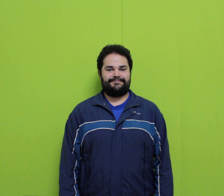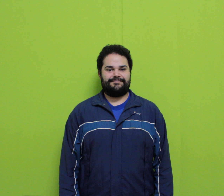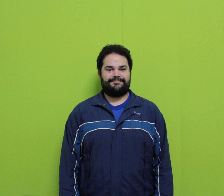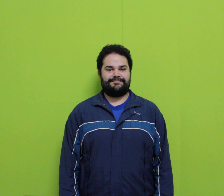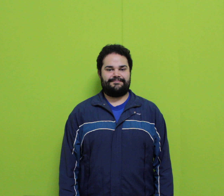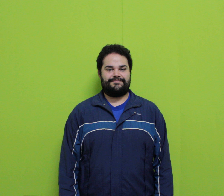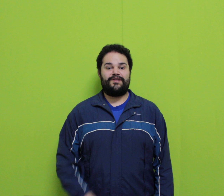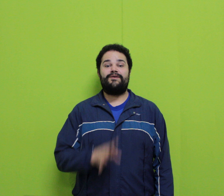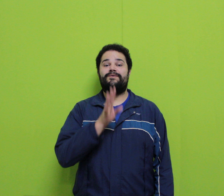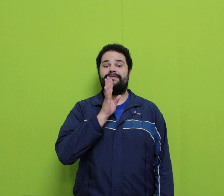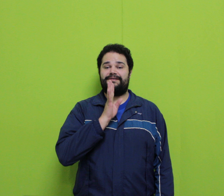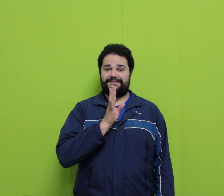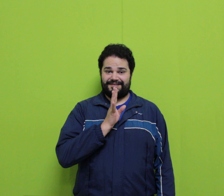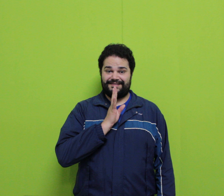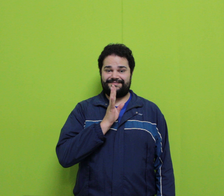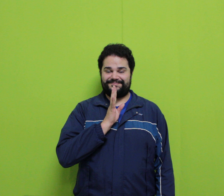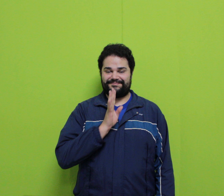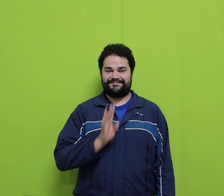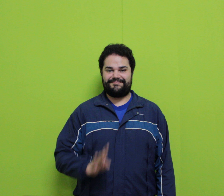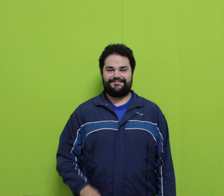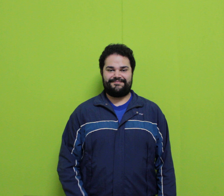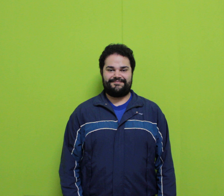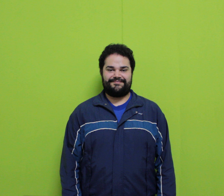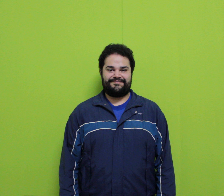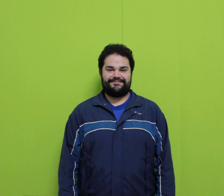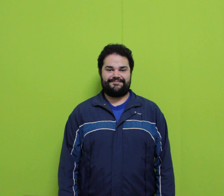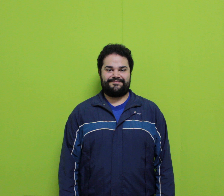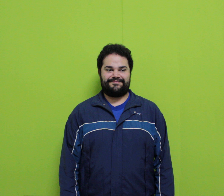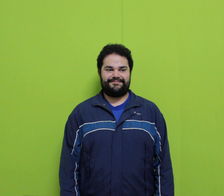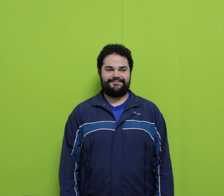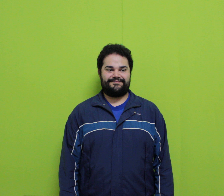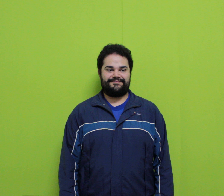conhecer